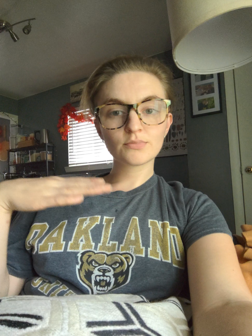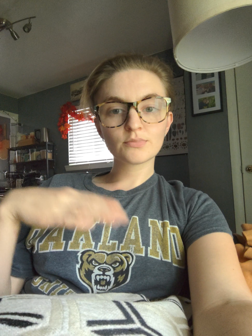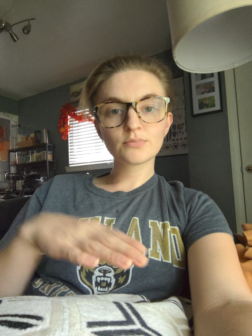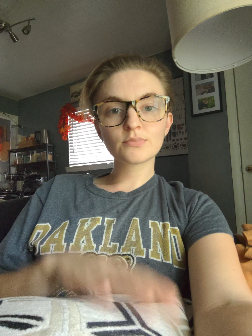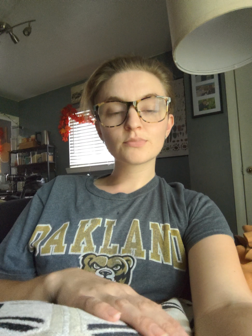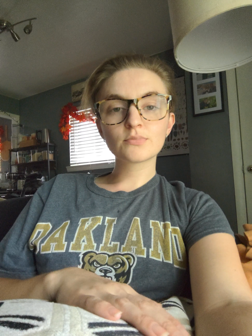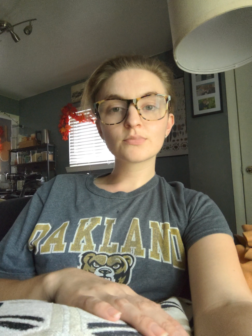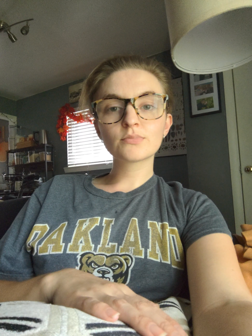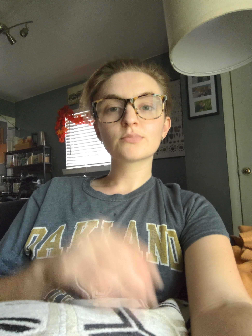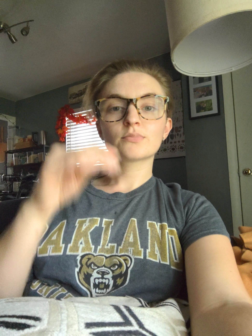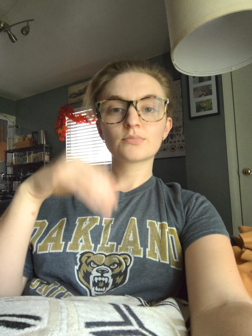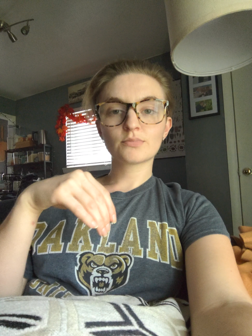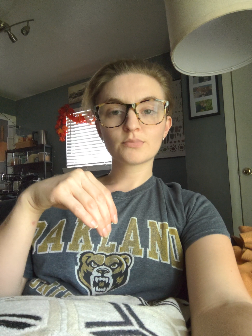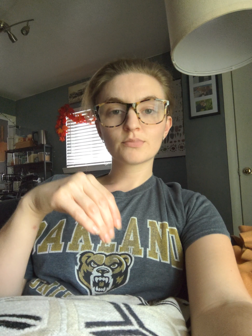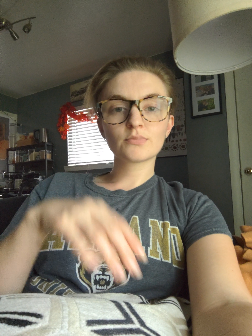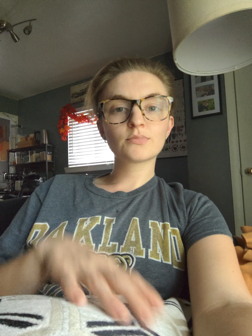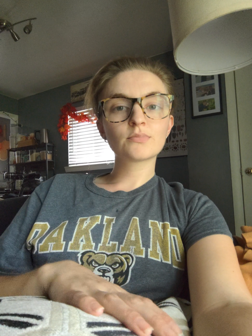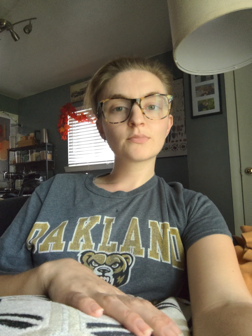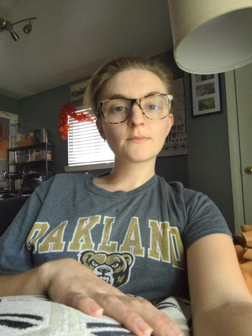inside